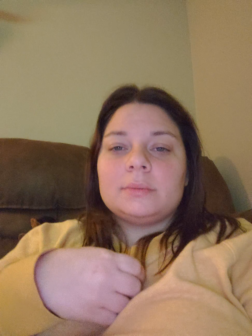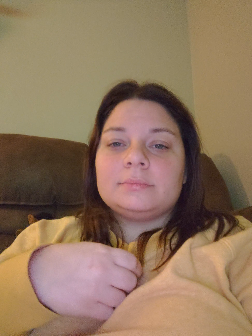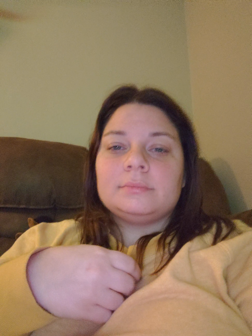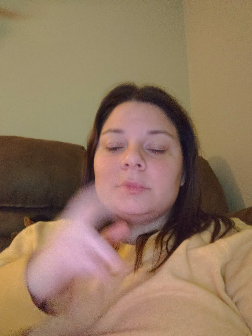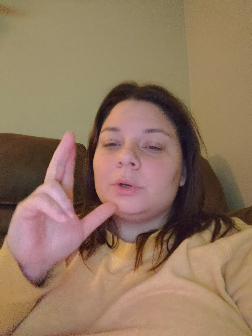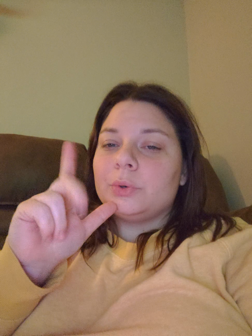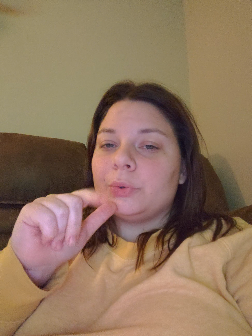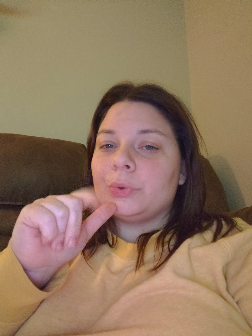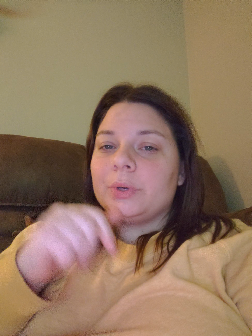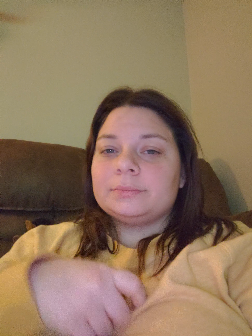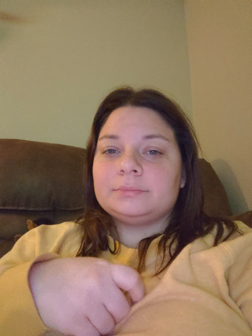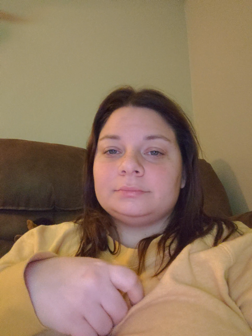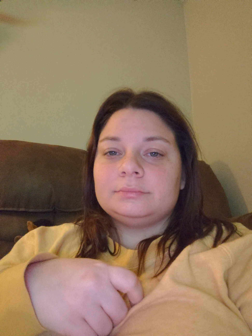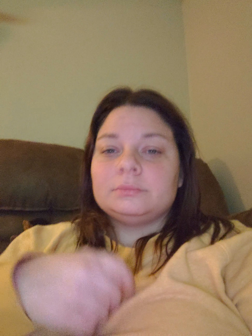who